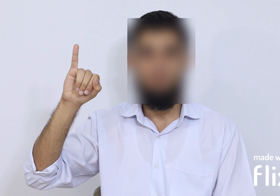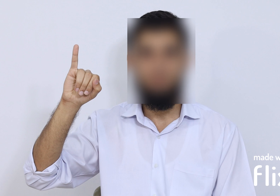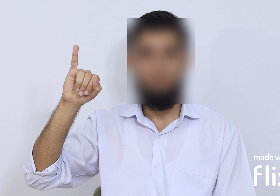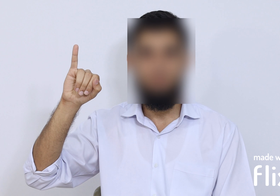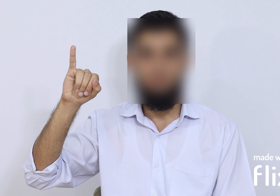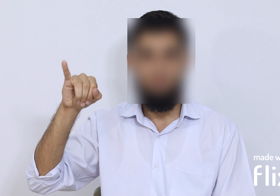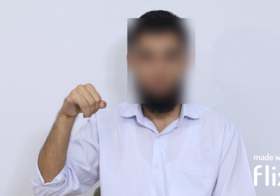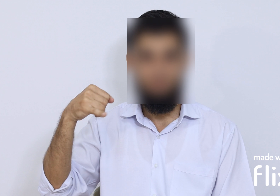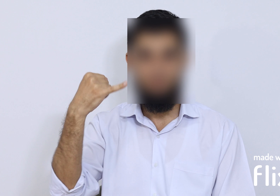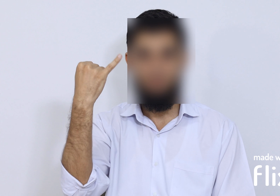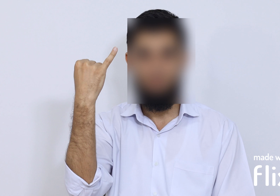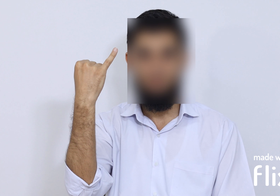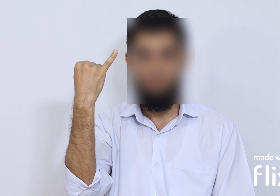ج